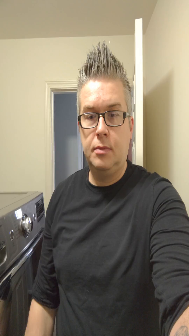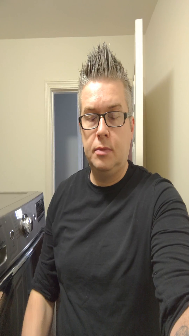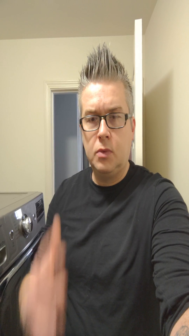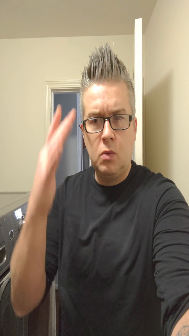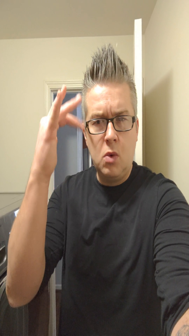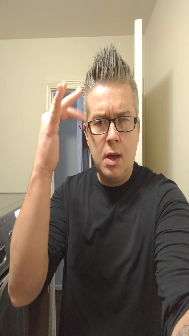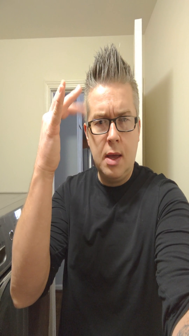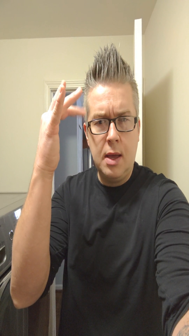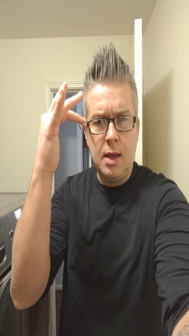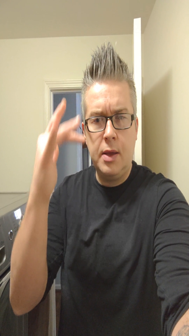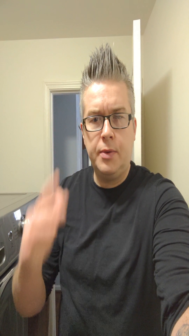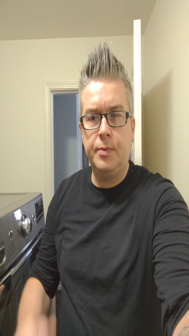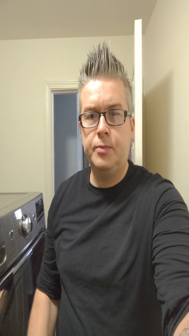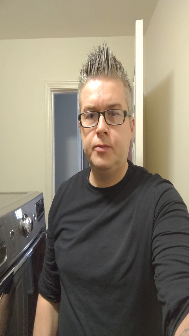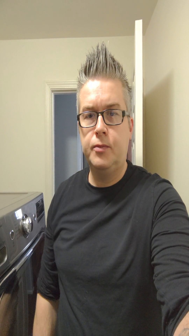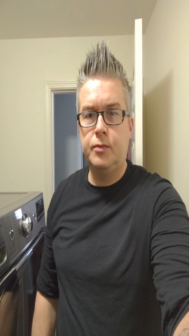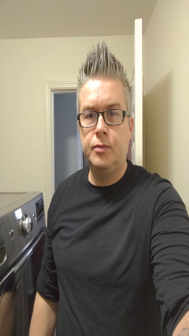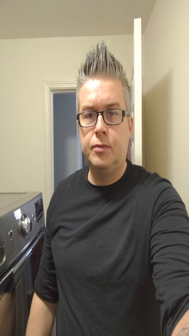why